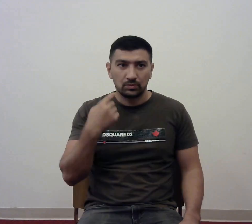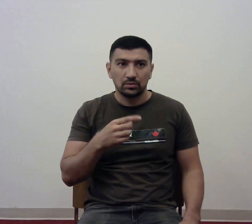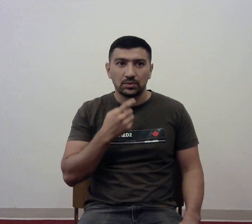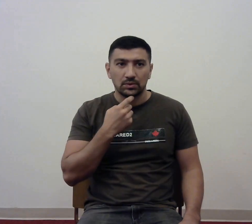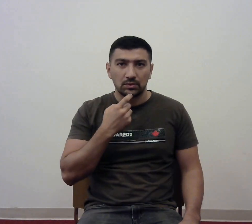dil